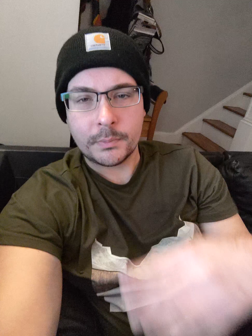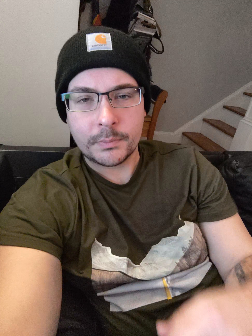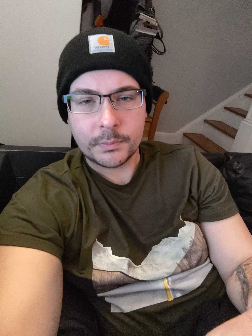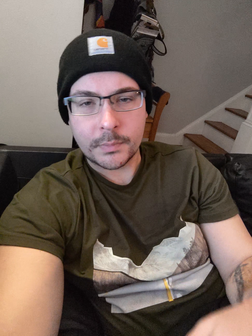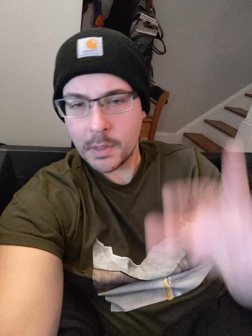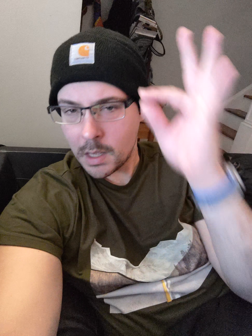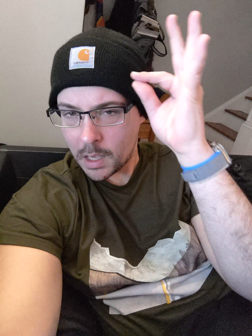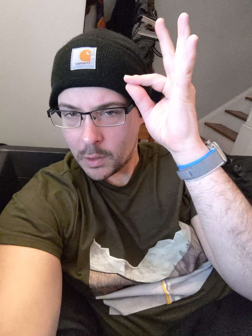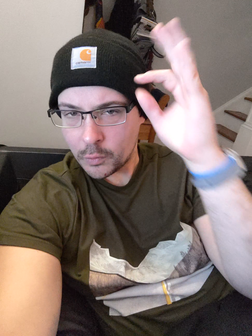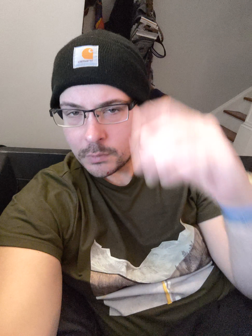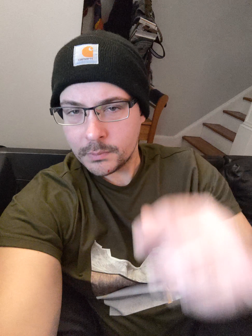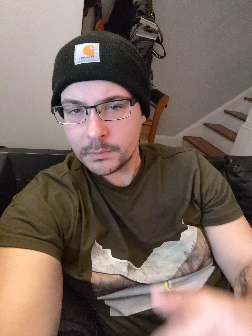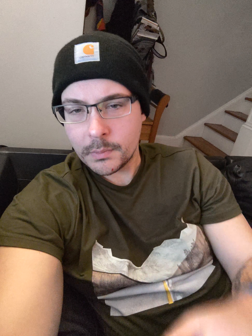hair